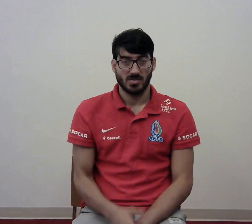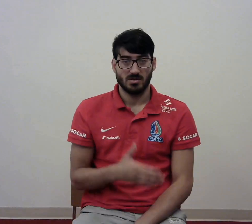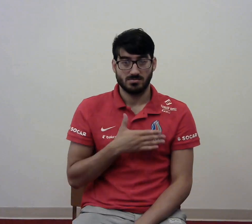mən